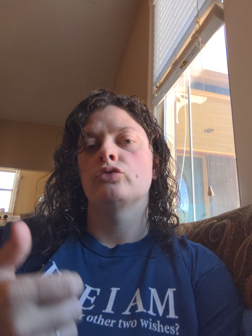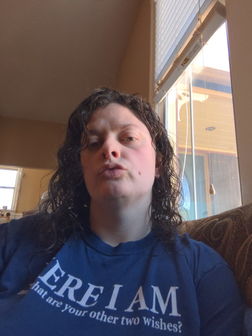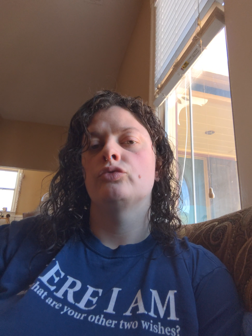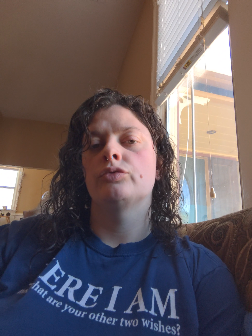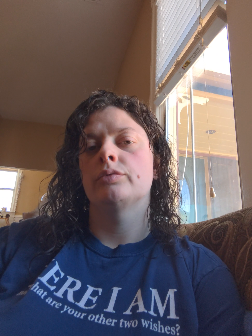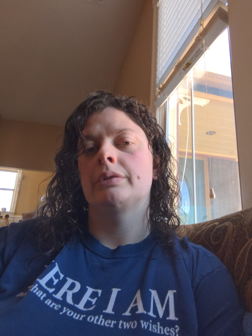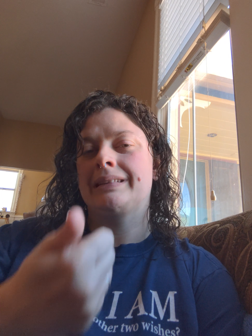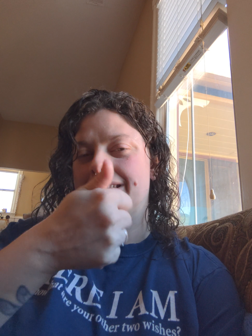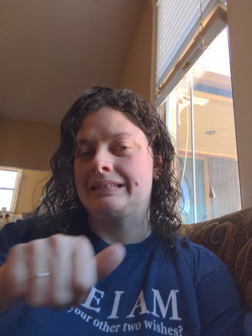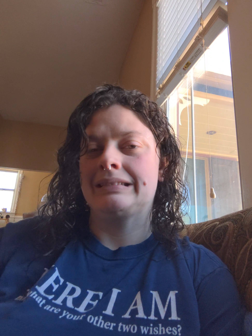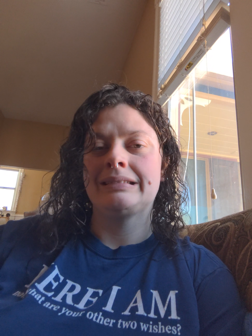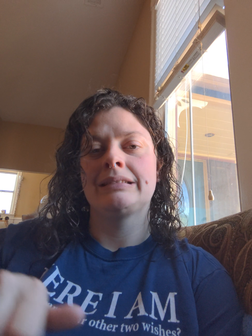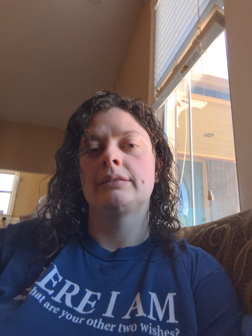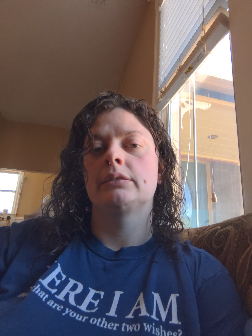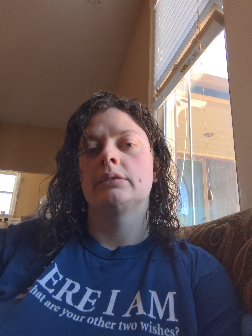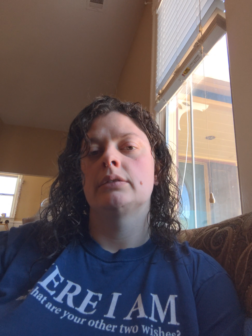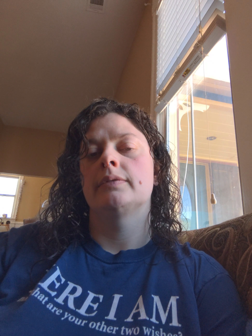any